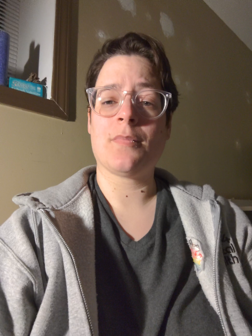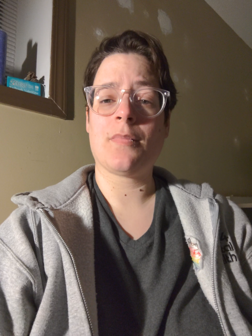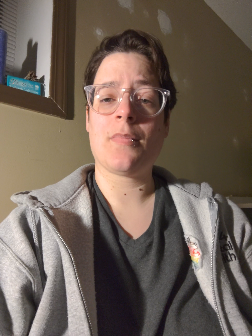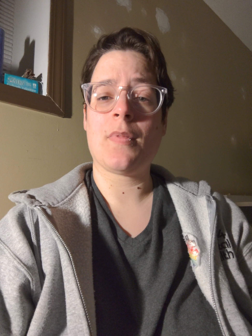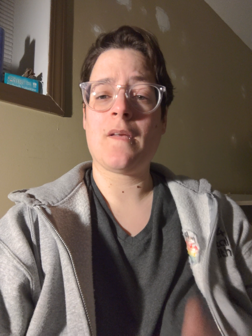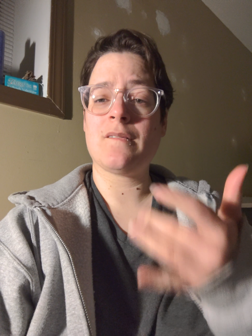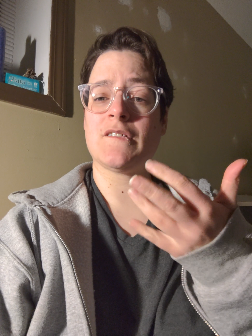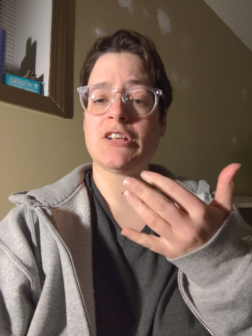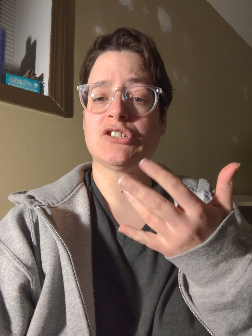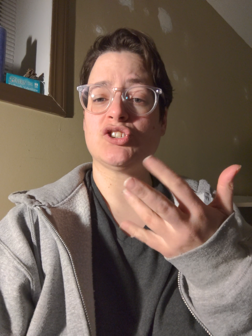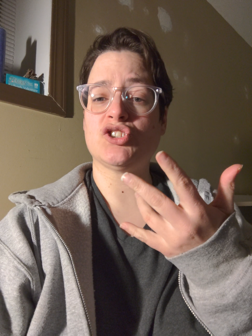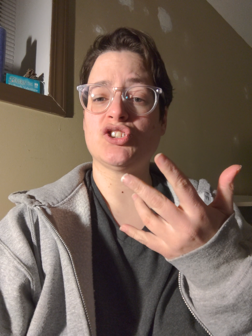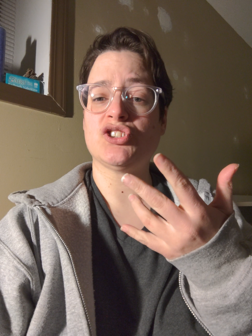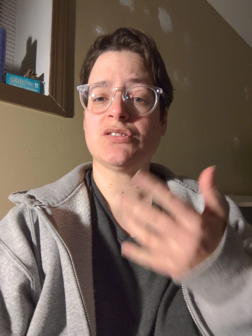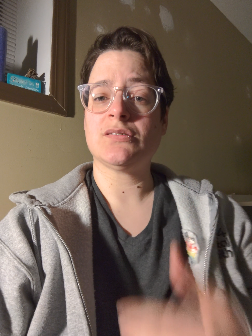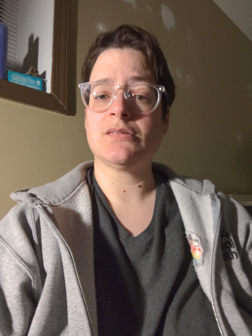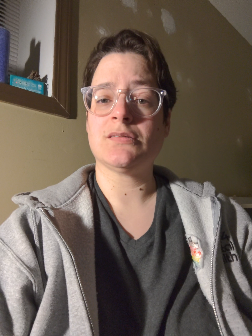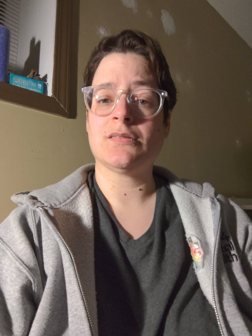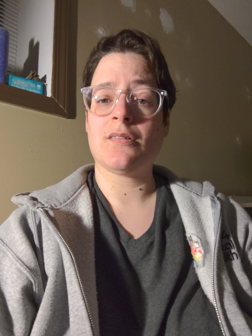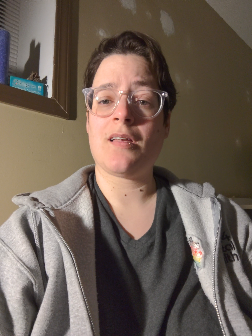finger